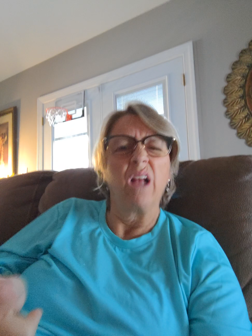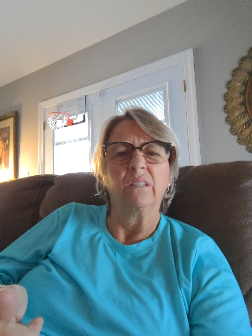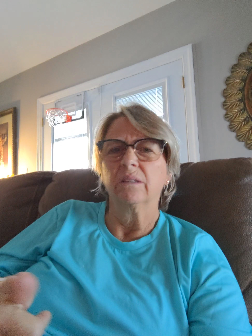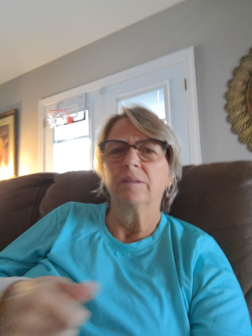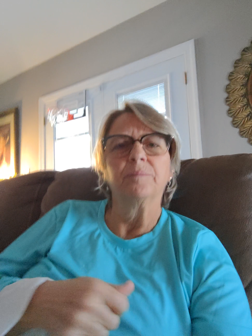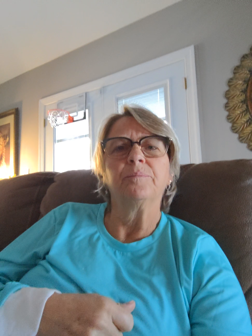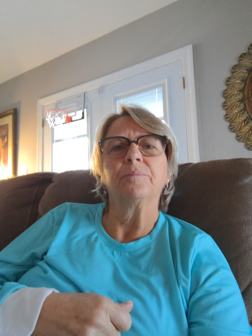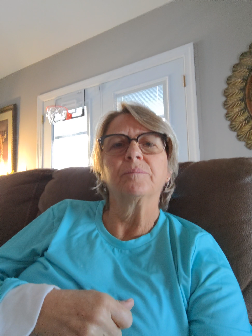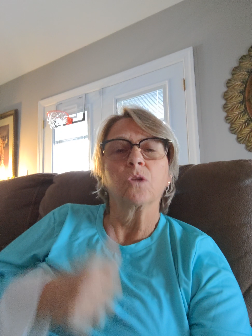not